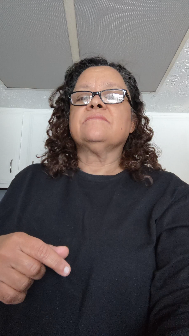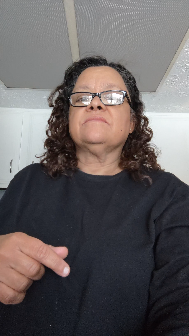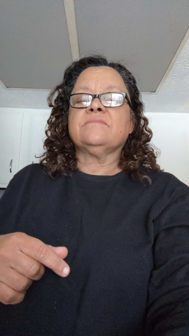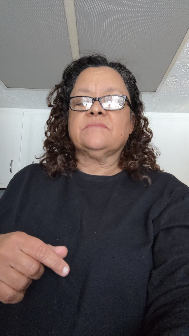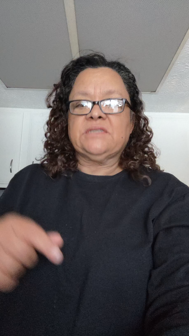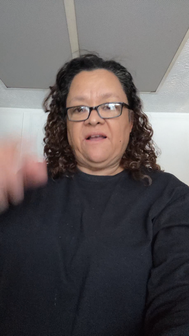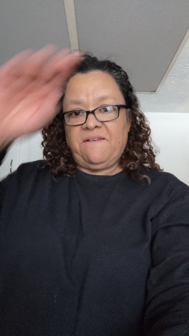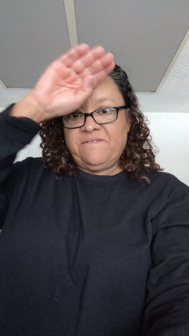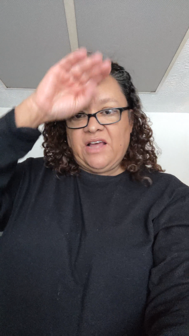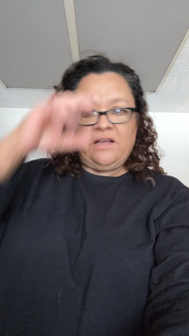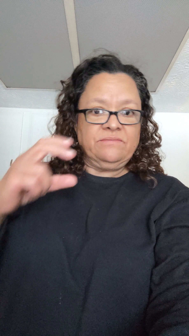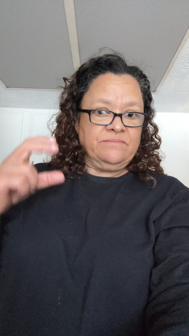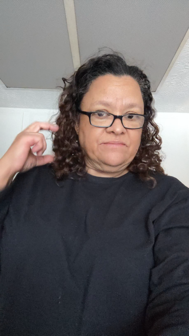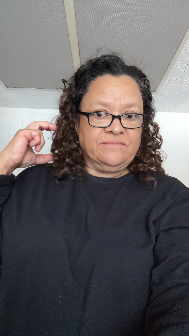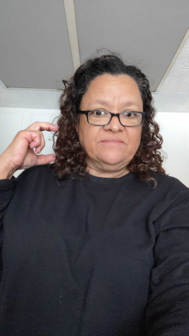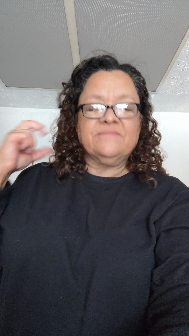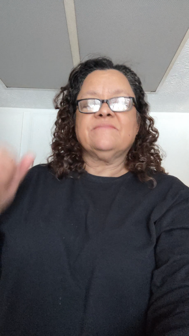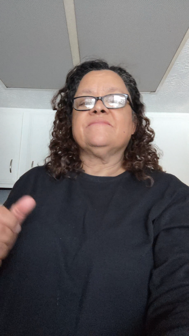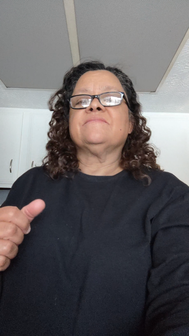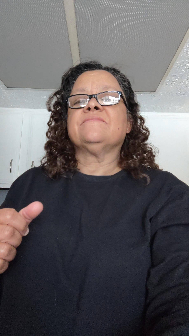fire truck